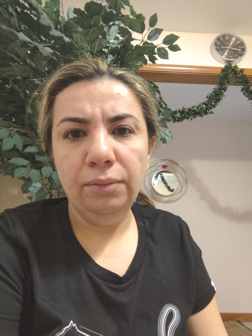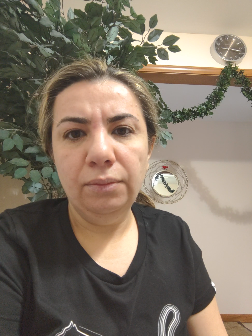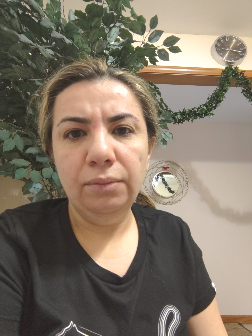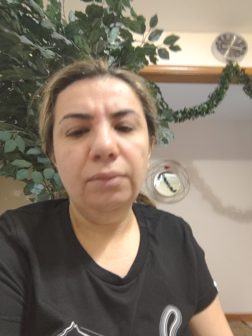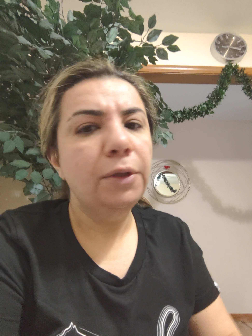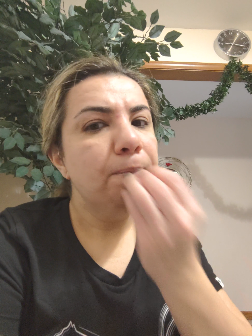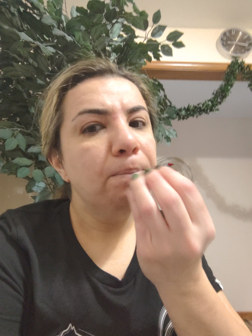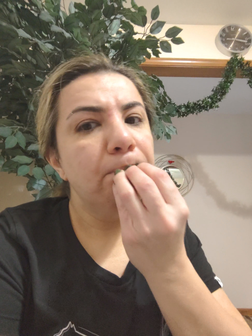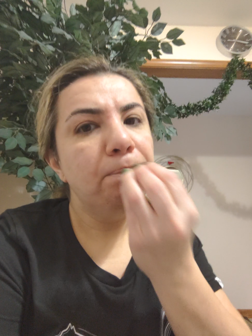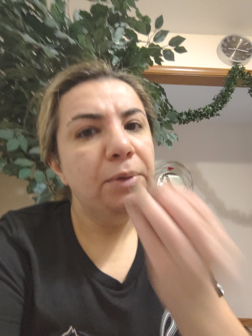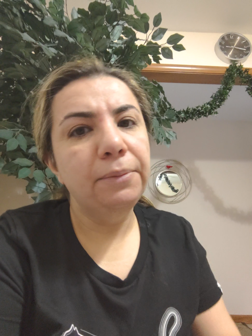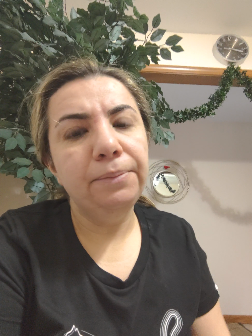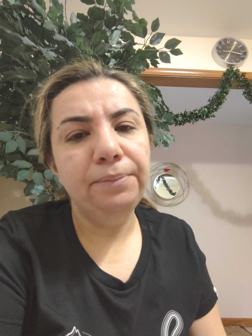food